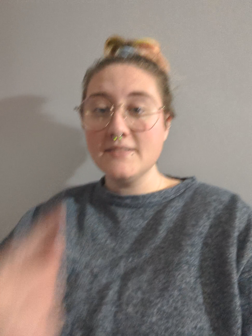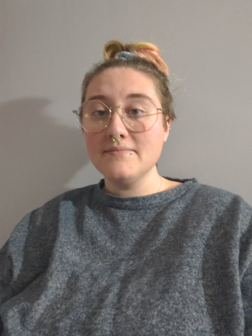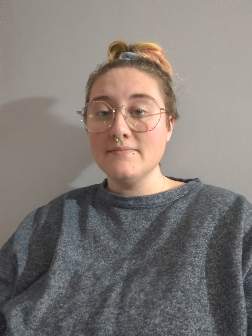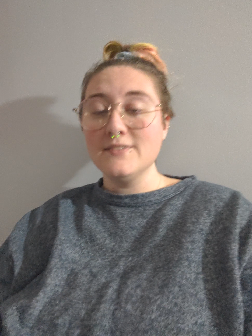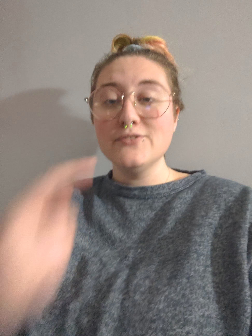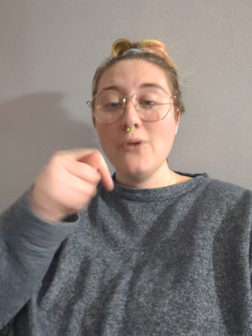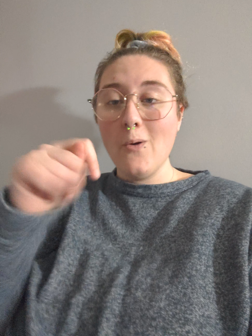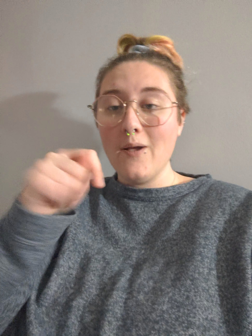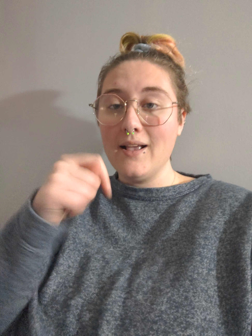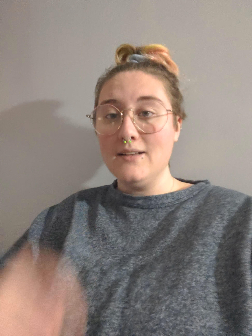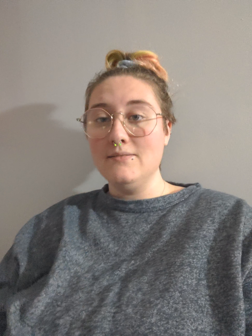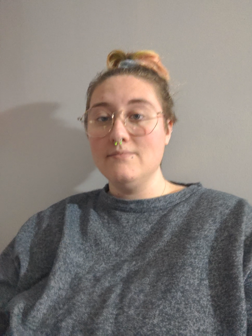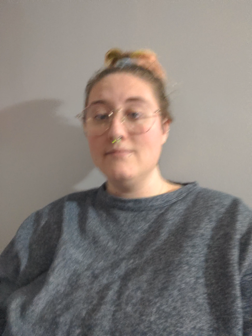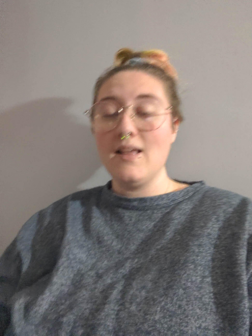toy